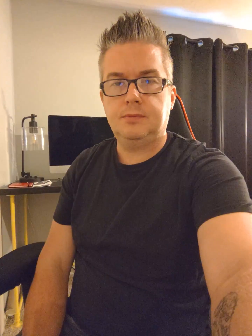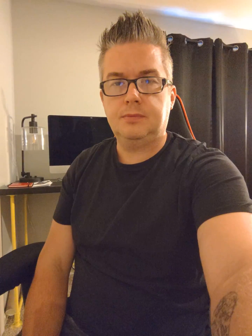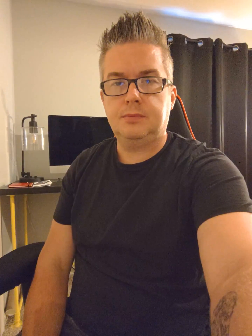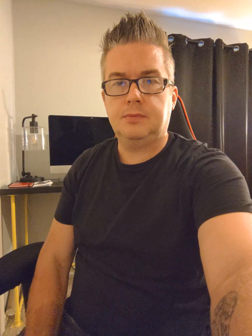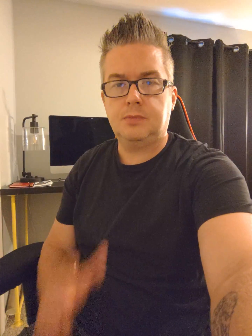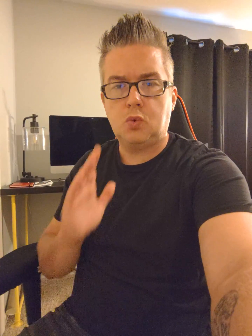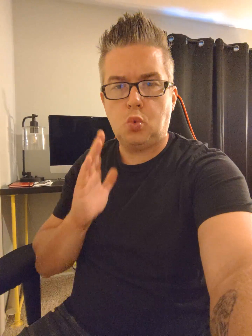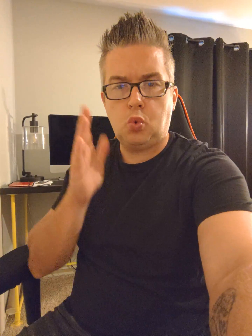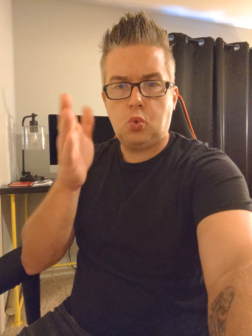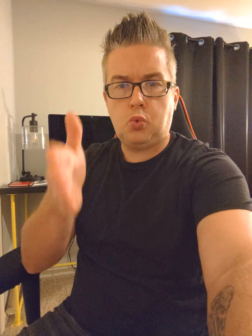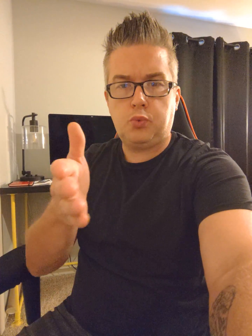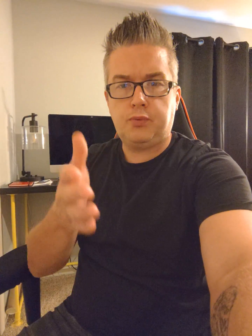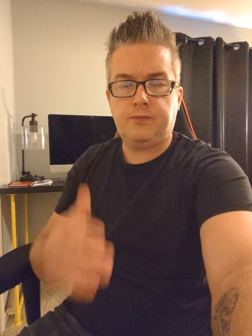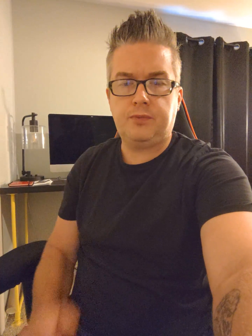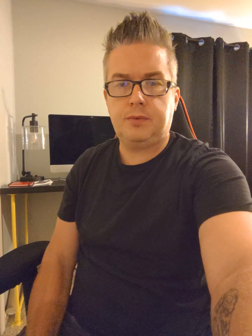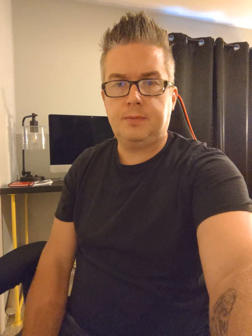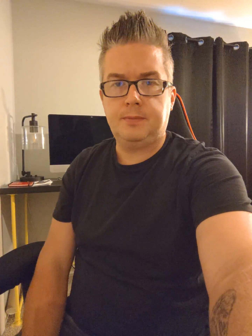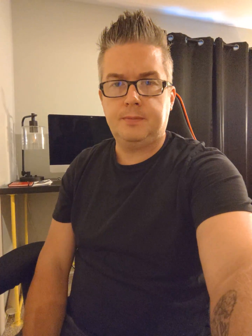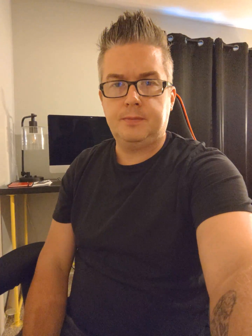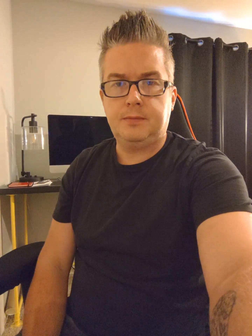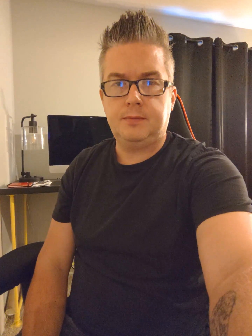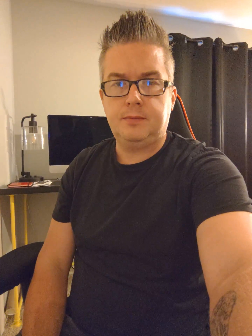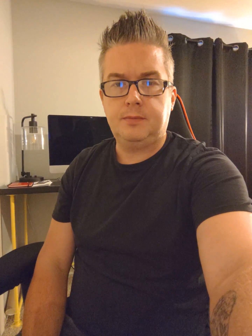over